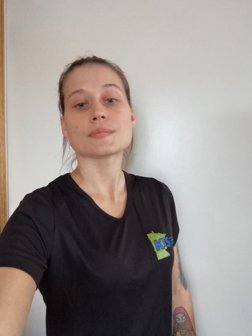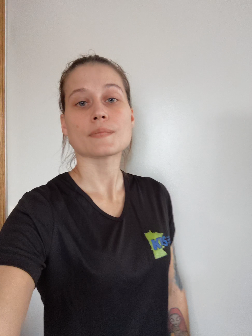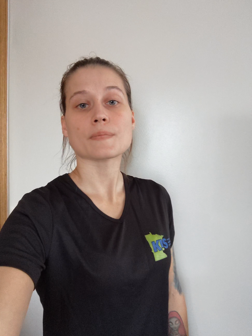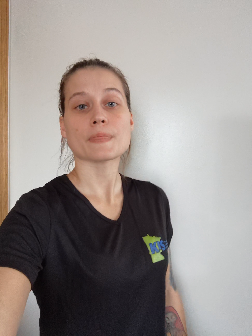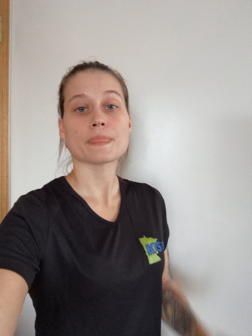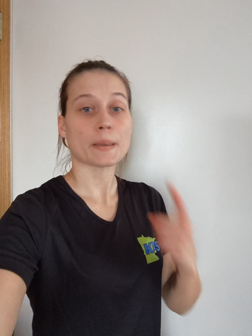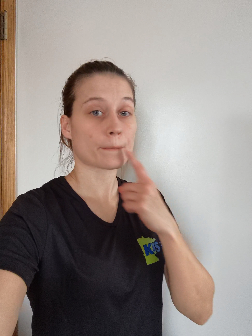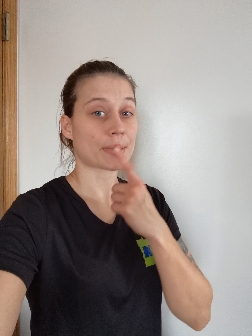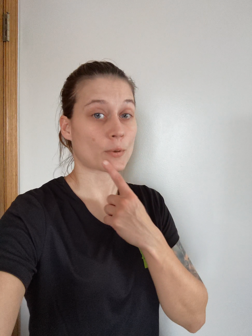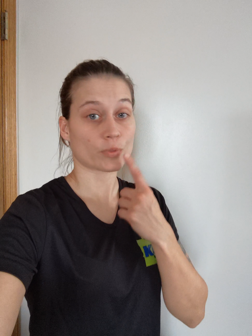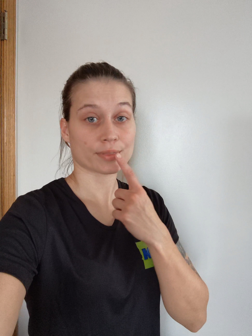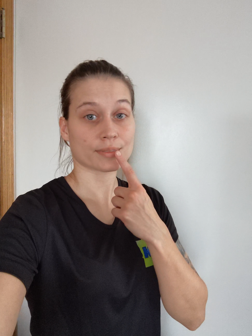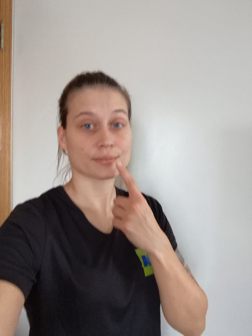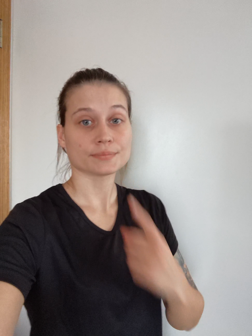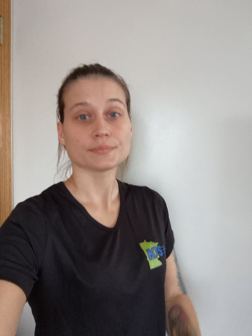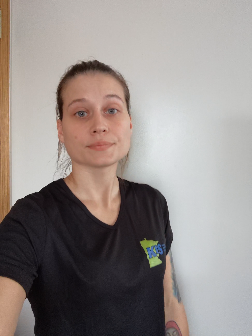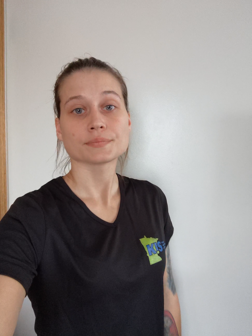mouth